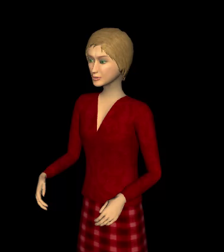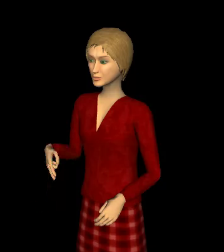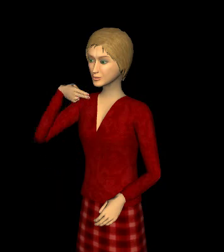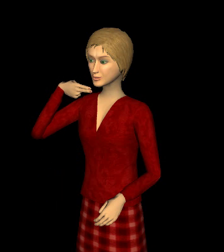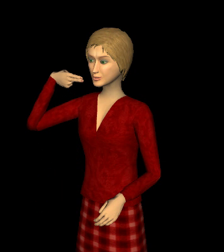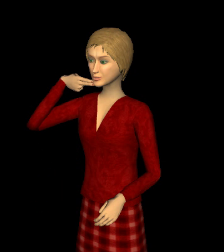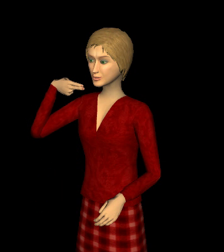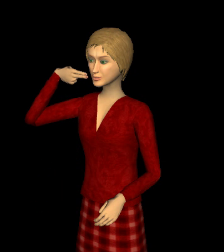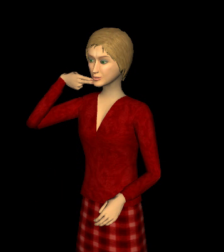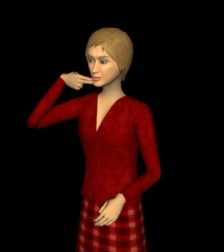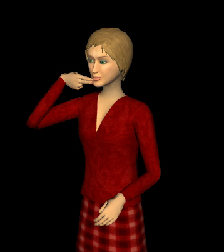نوفمبر